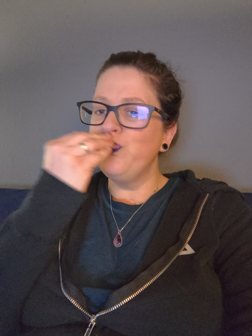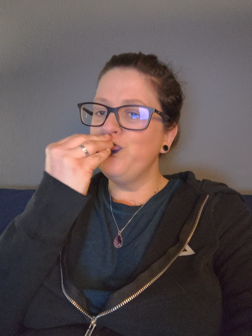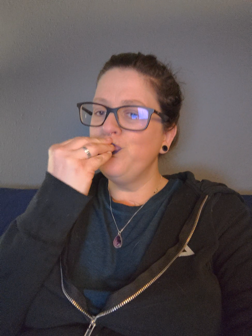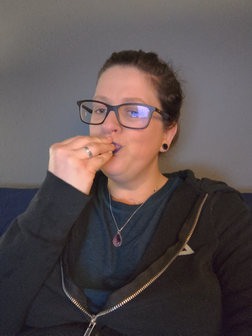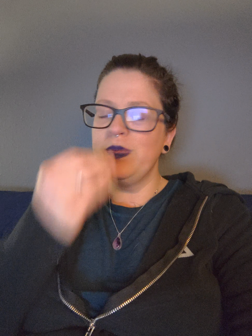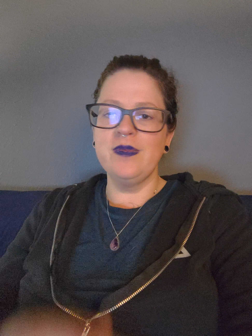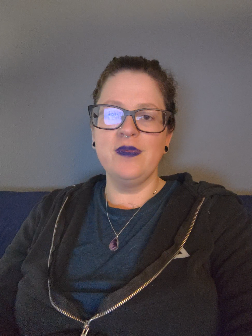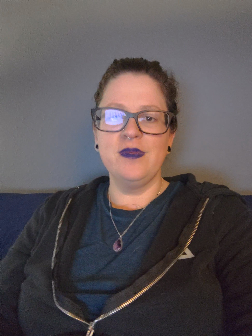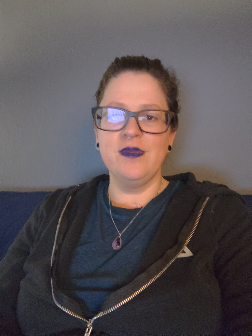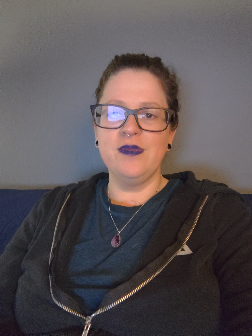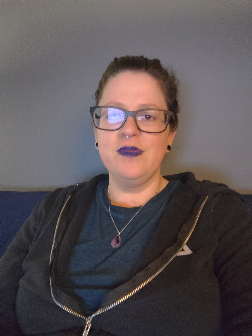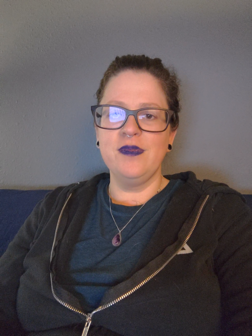food